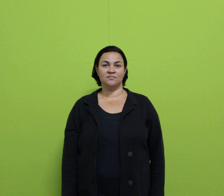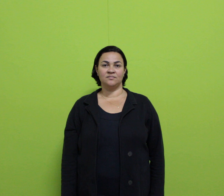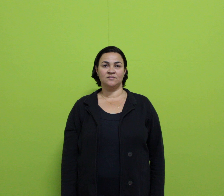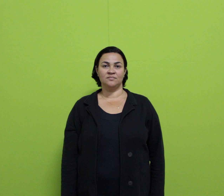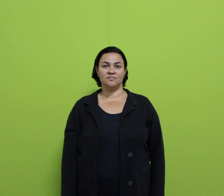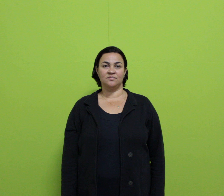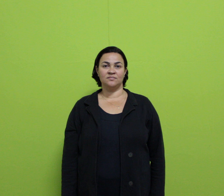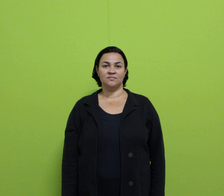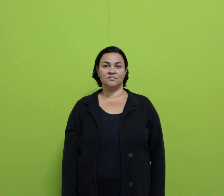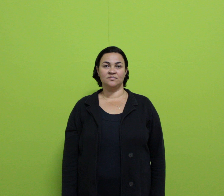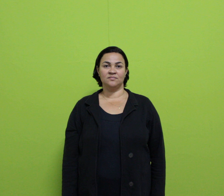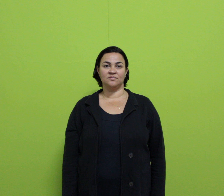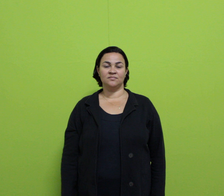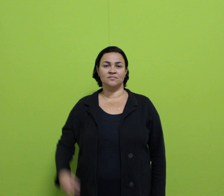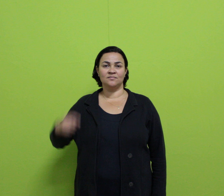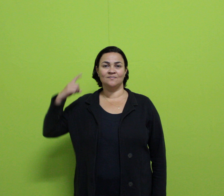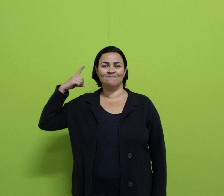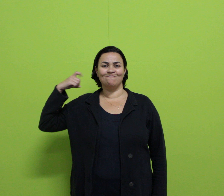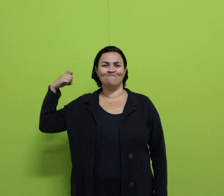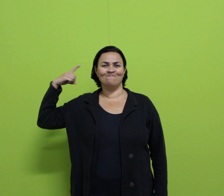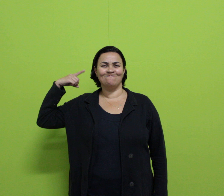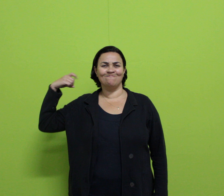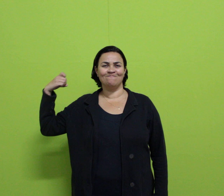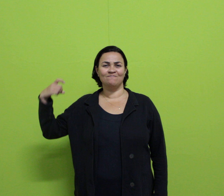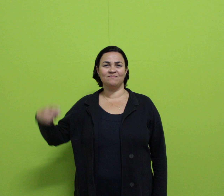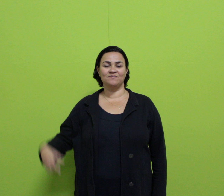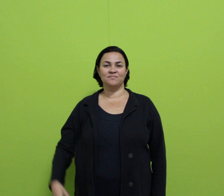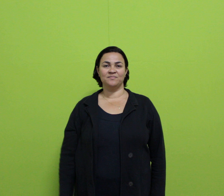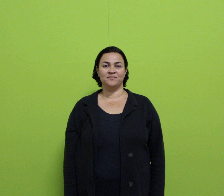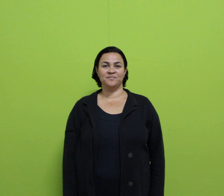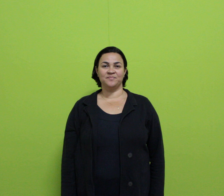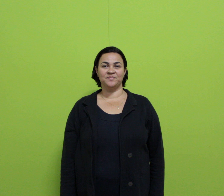barulho